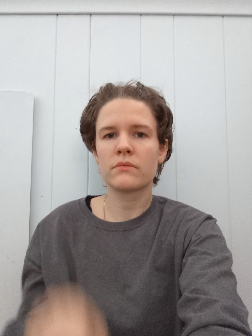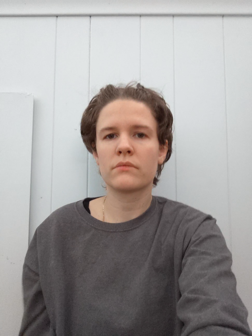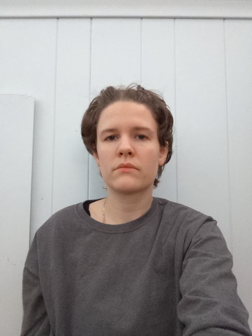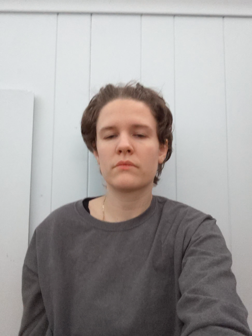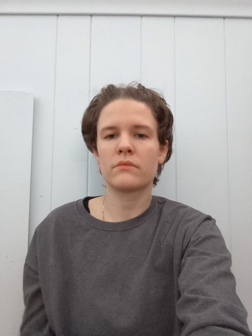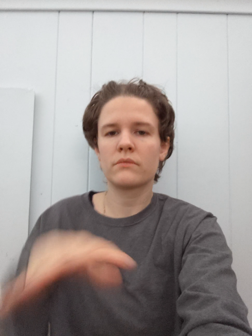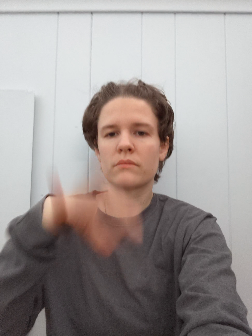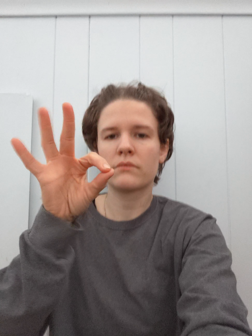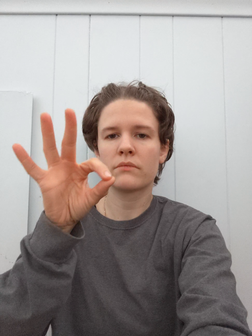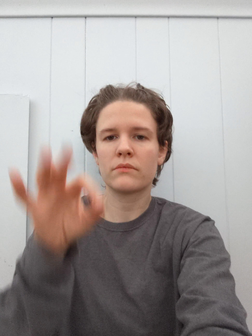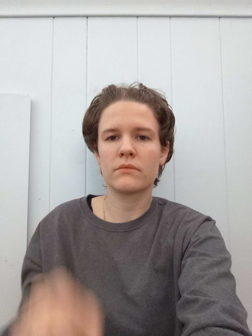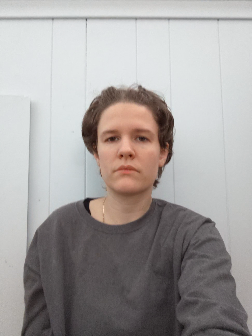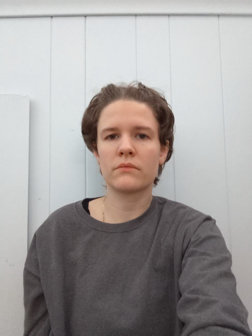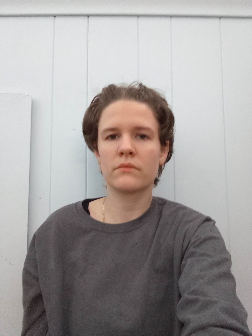find